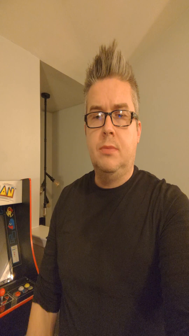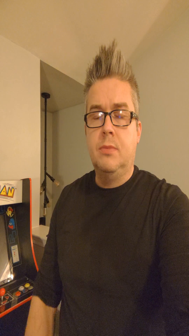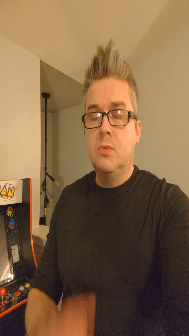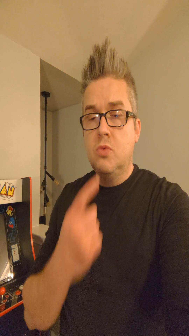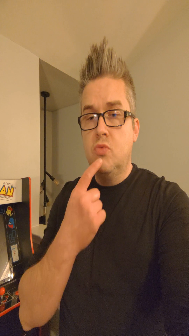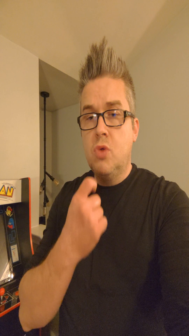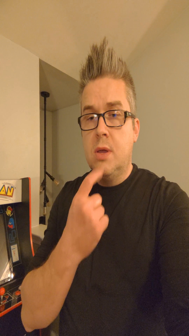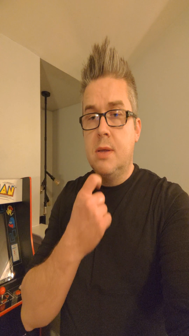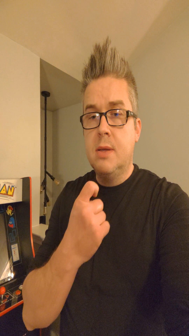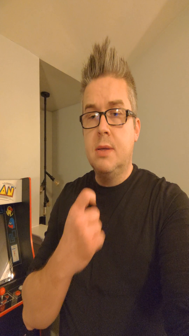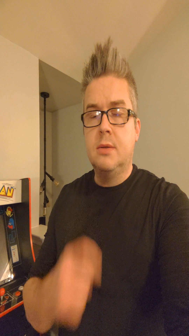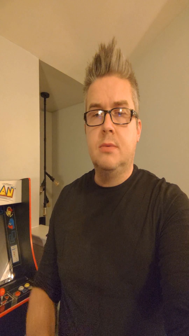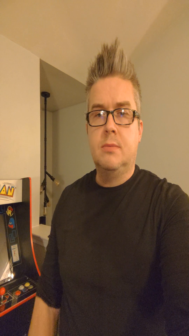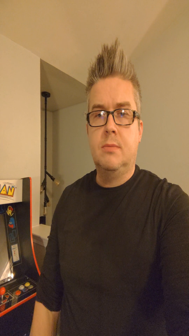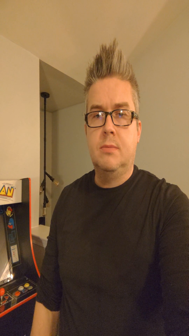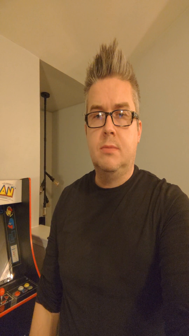red